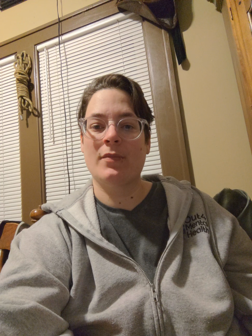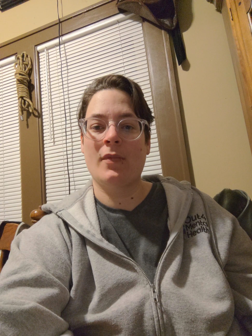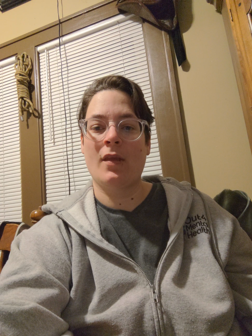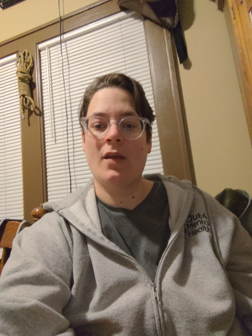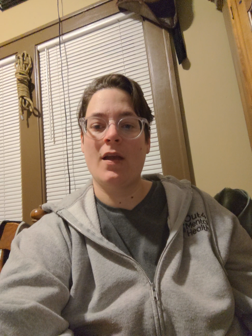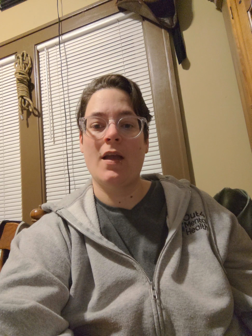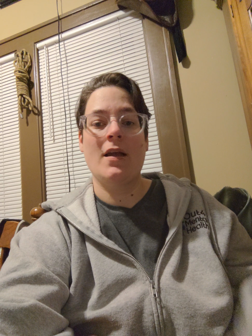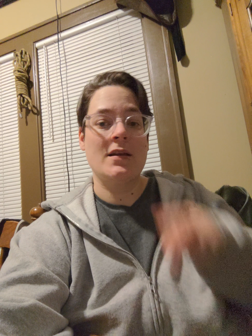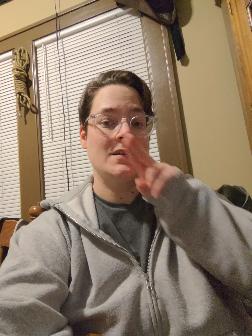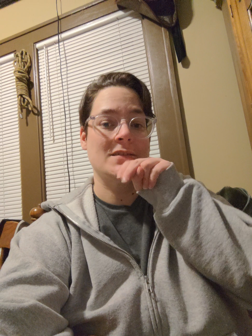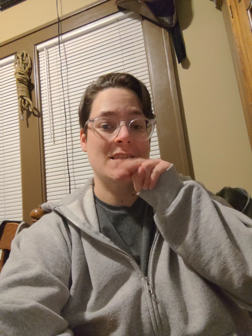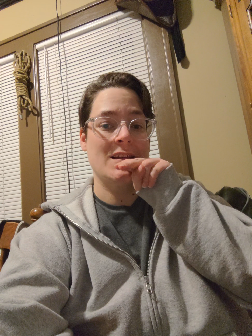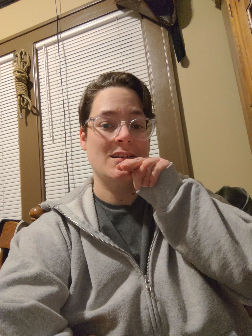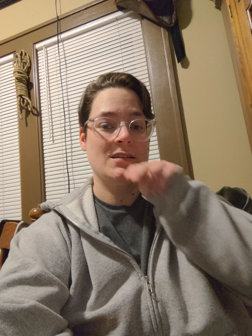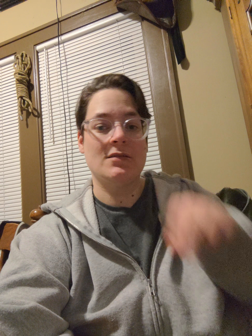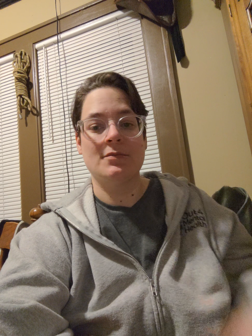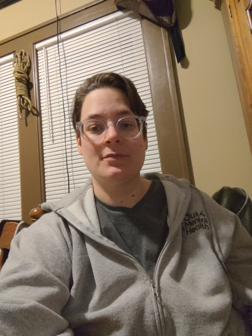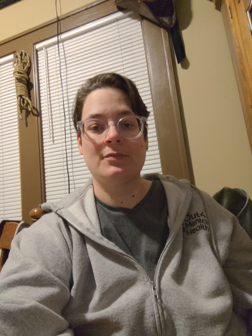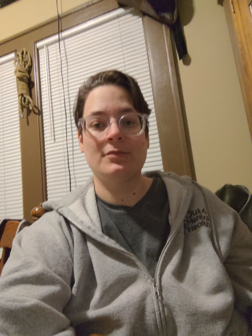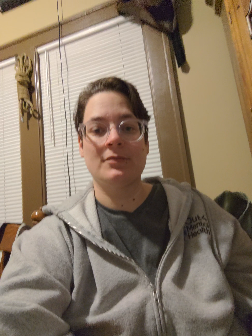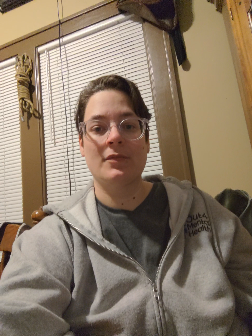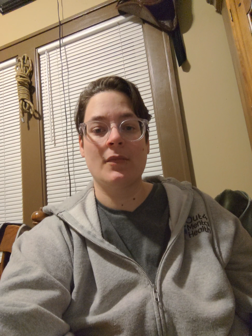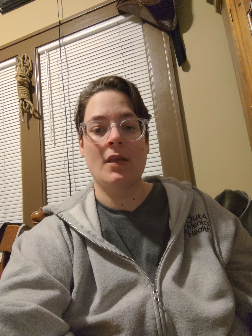tongue